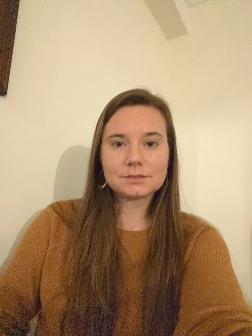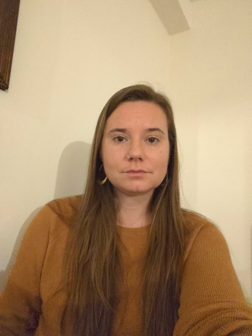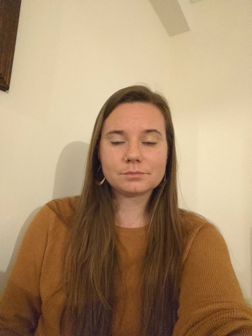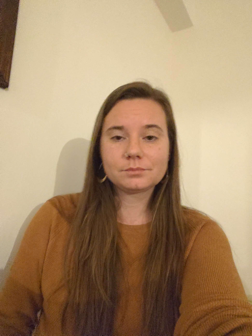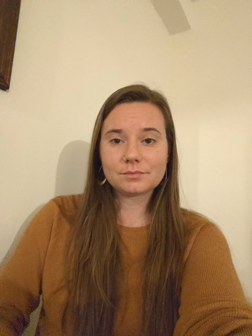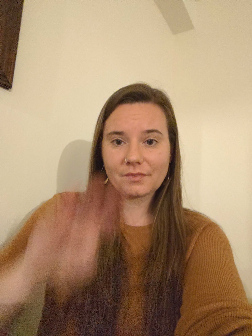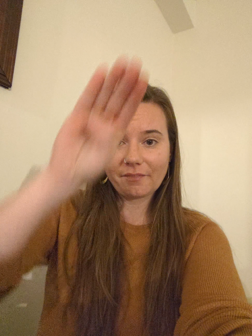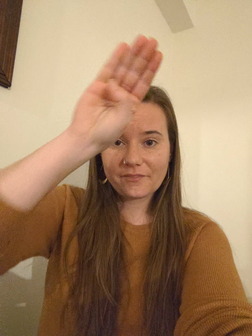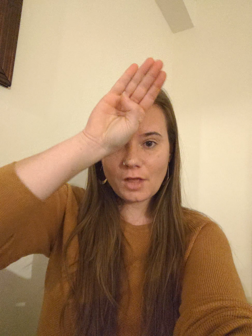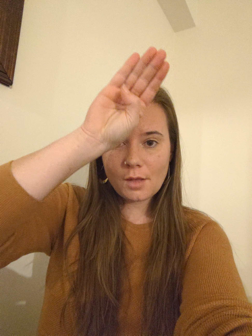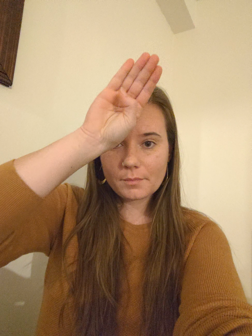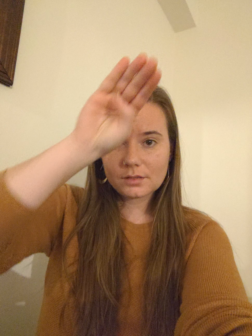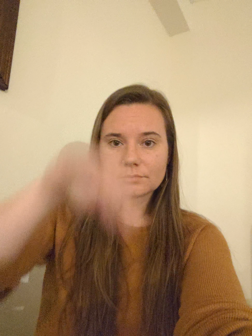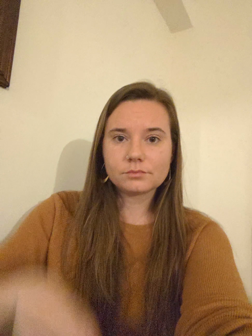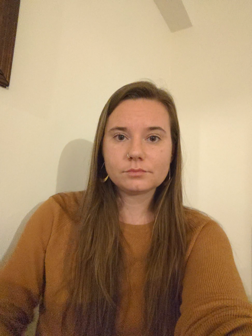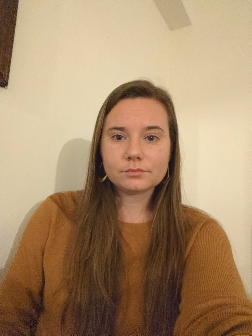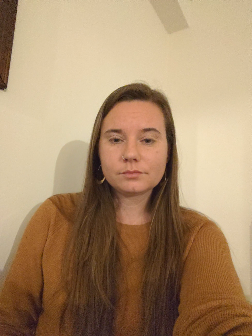fireman